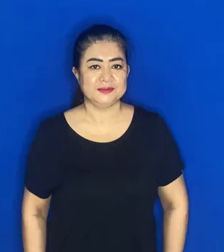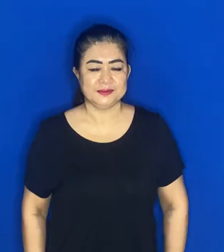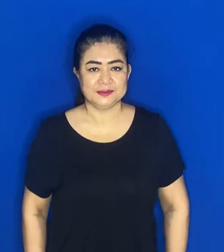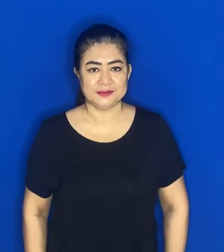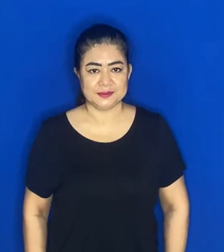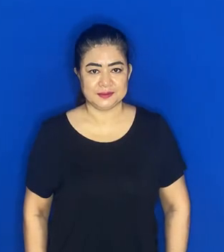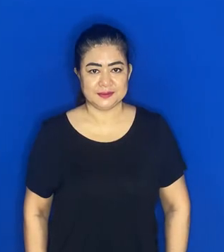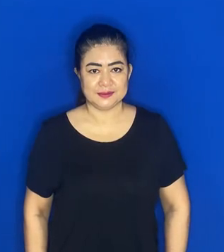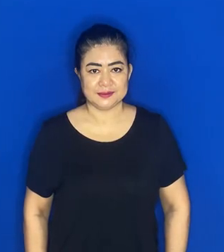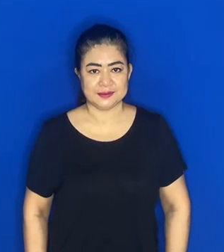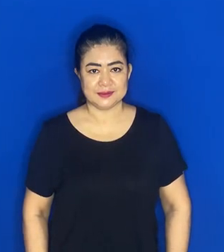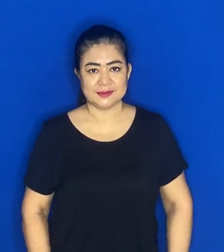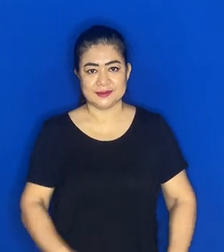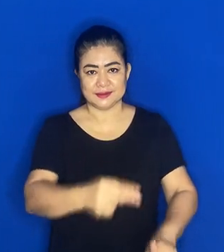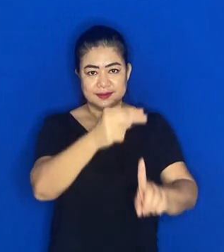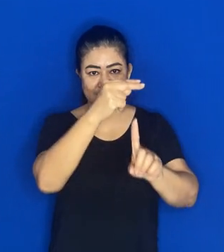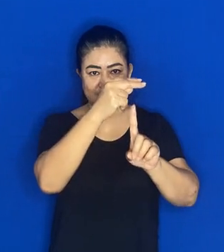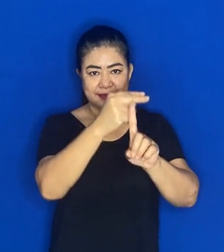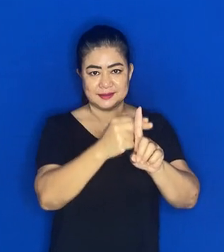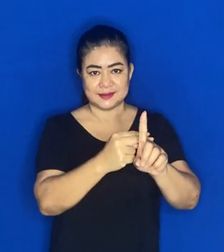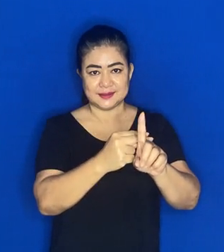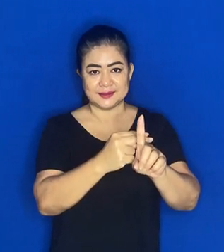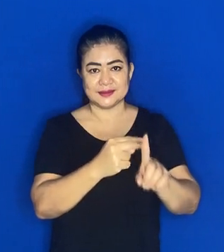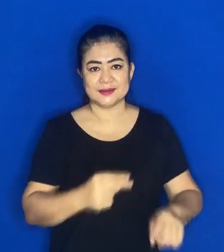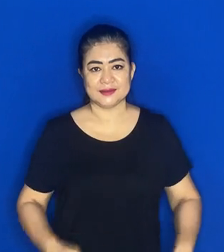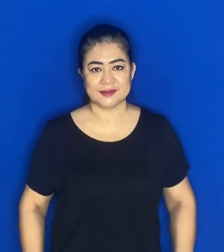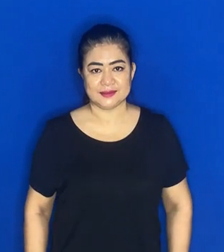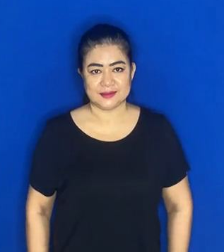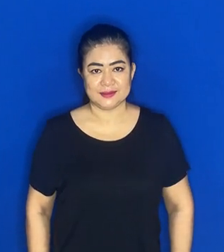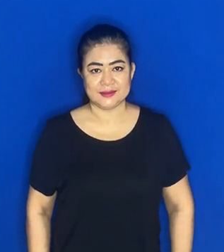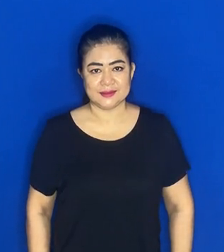november